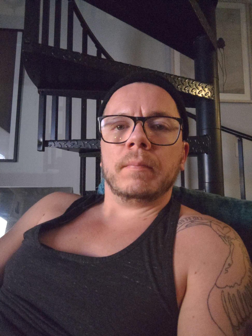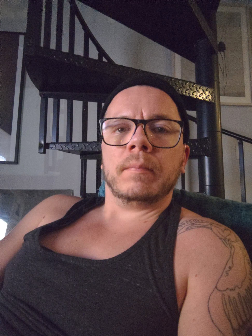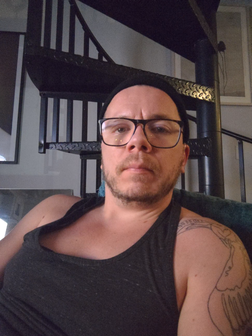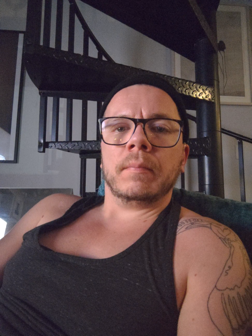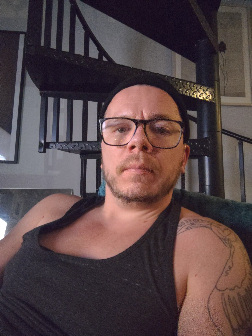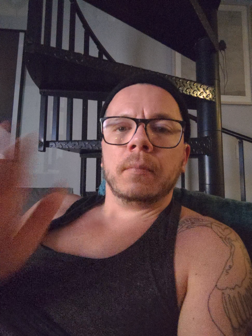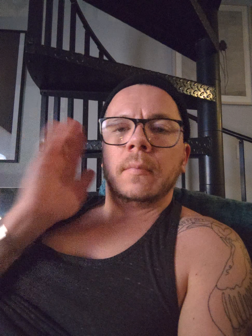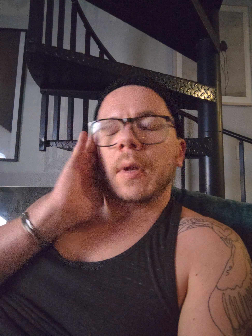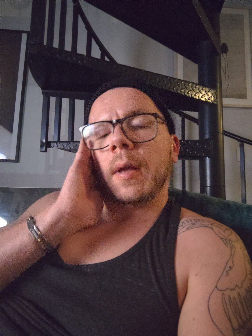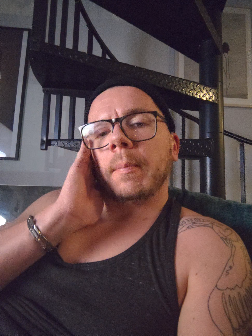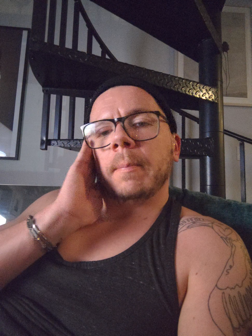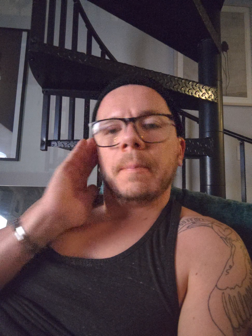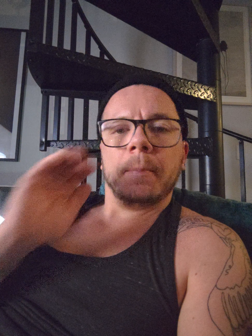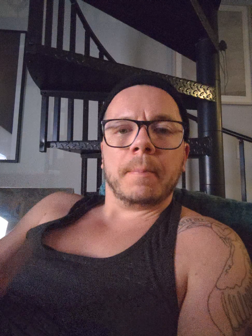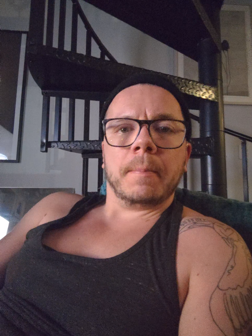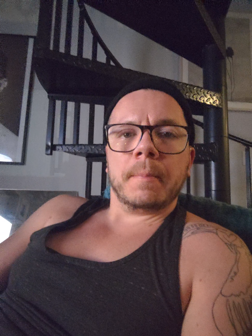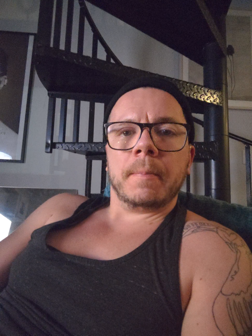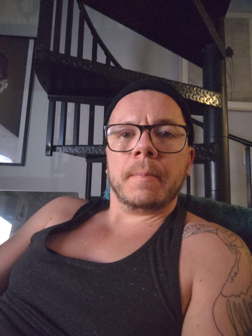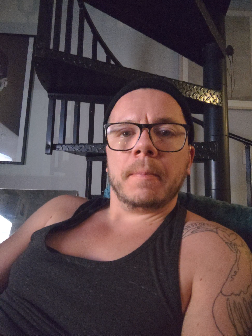nap